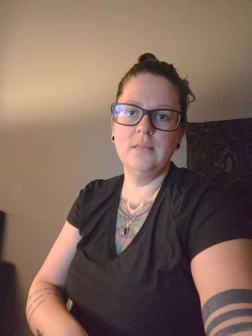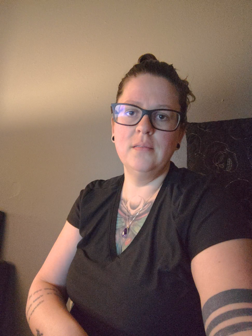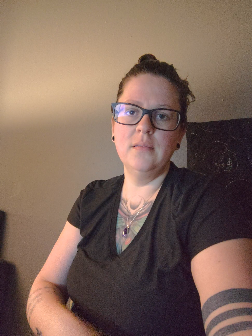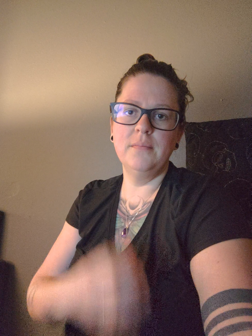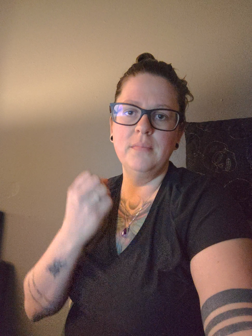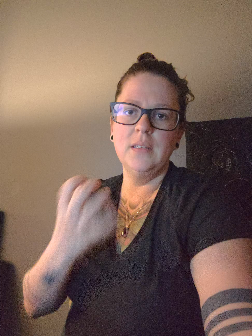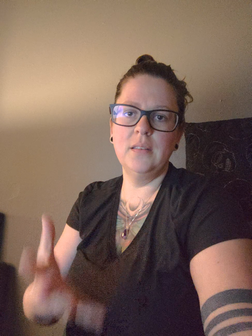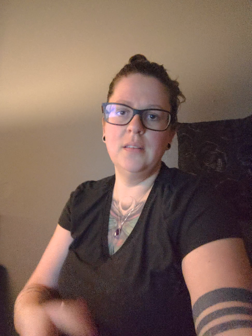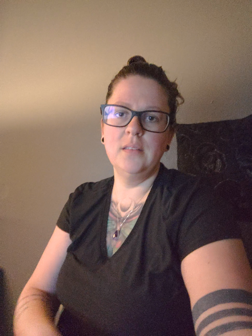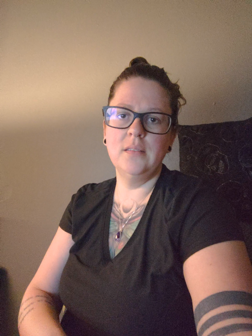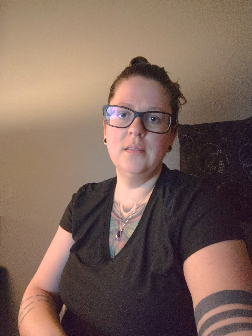many